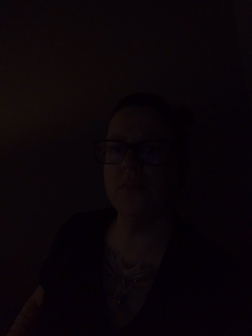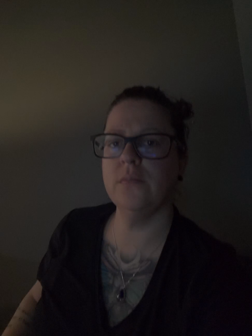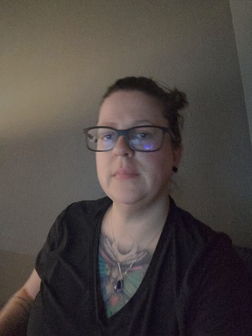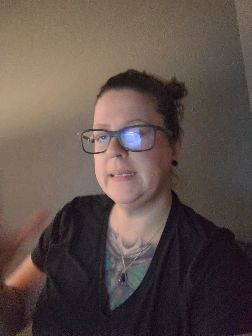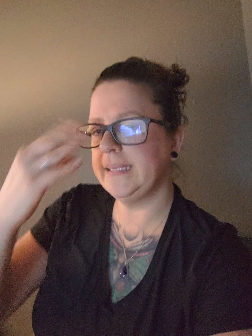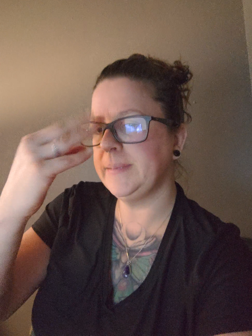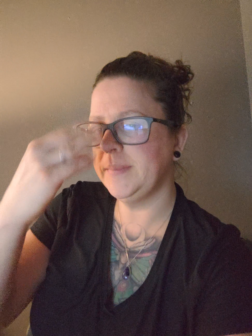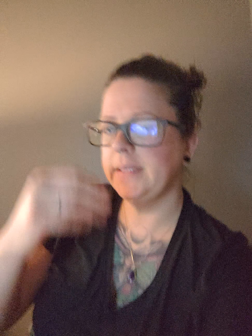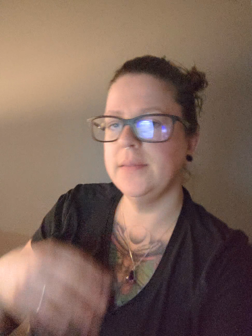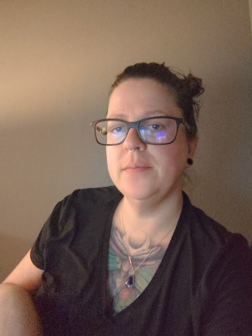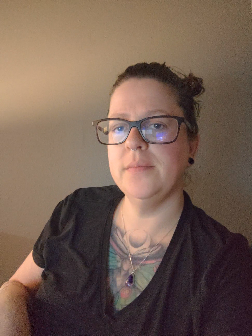sleepy